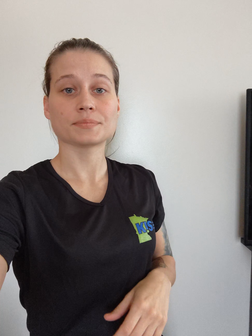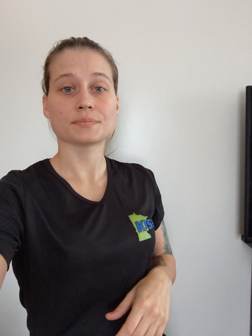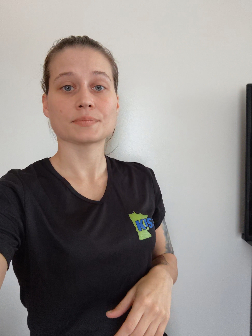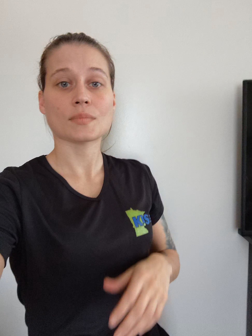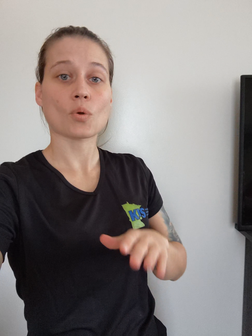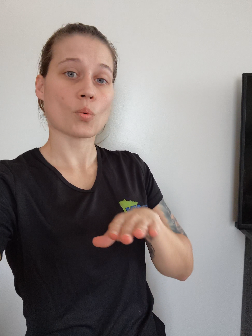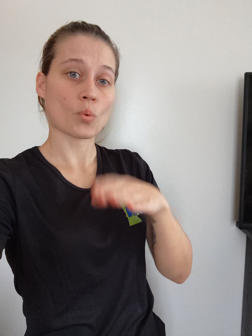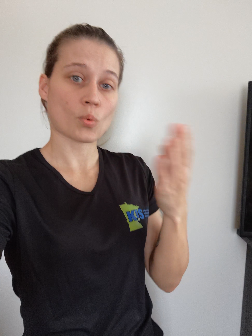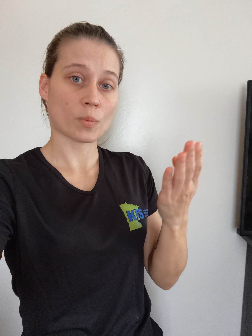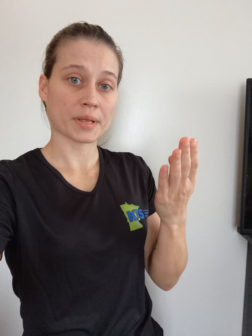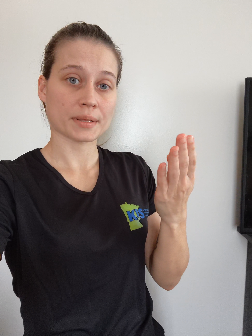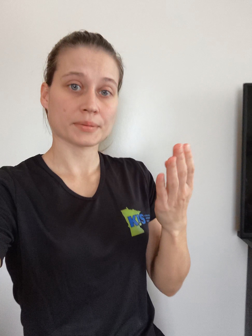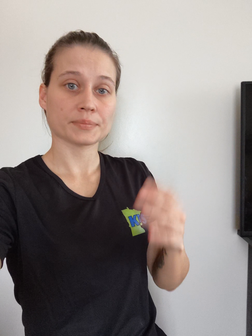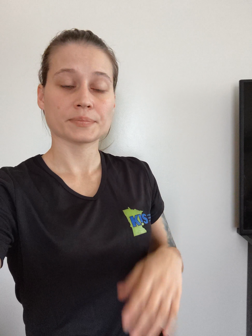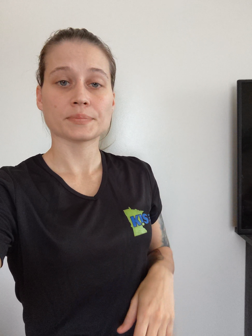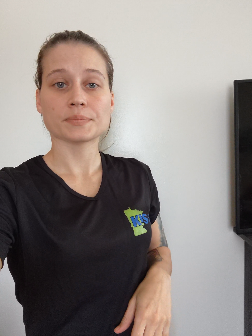open